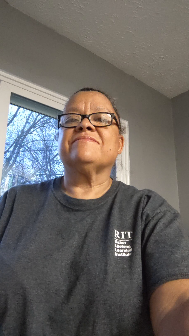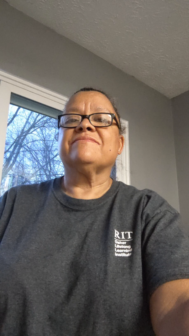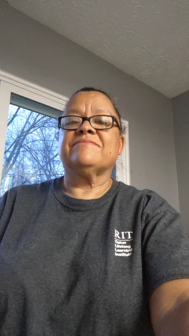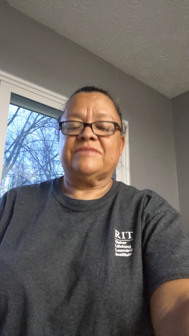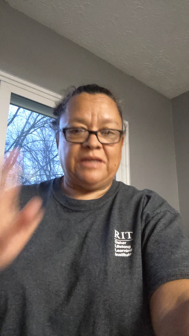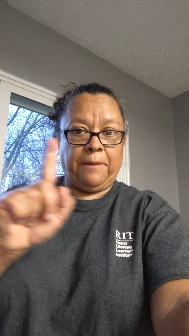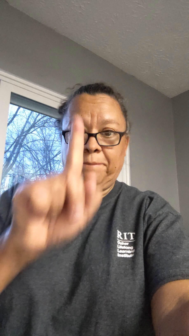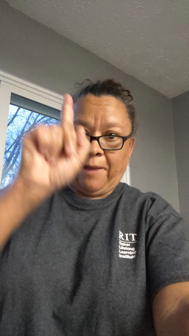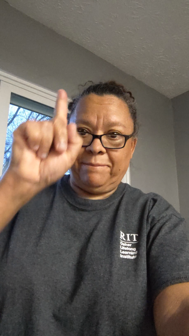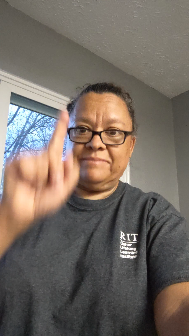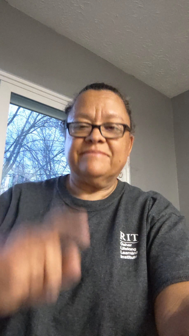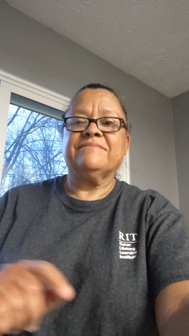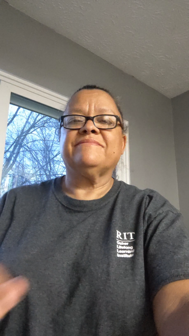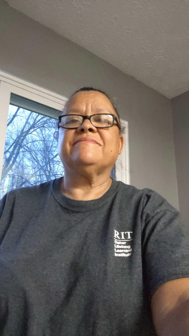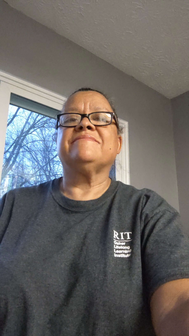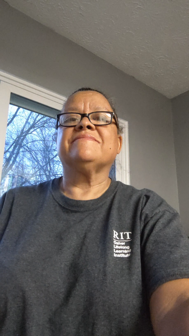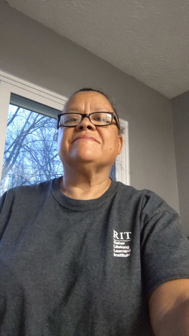bump